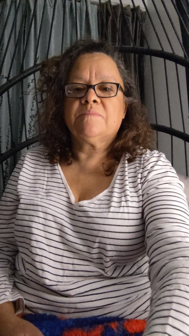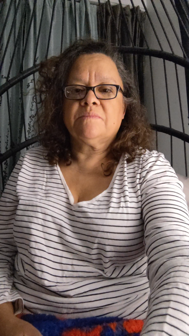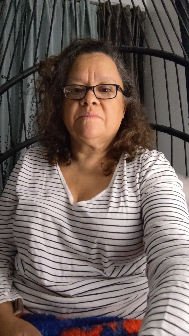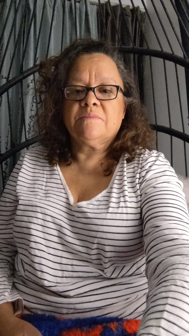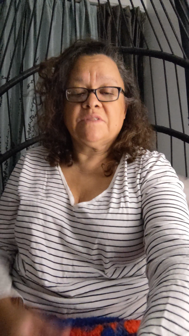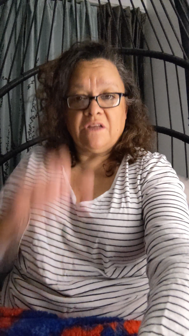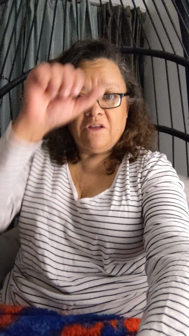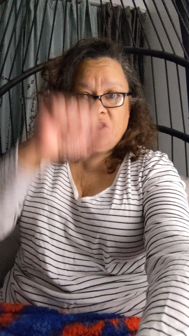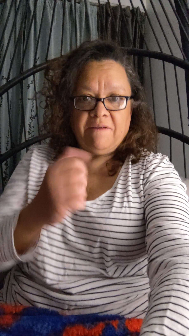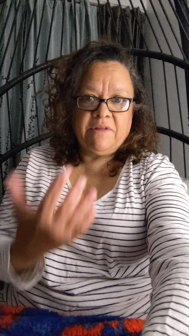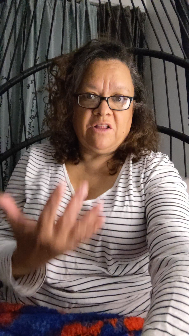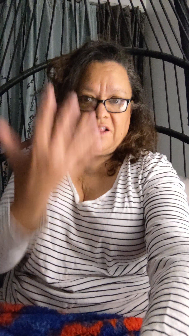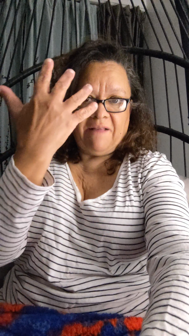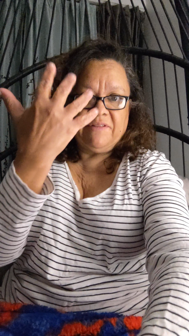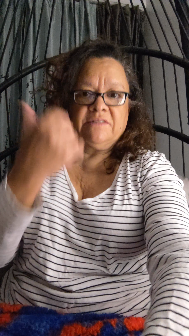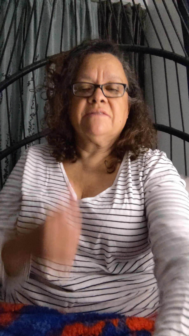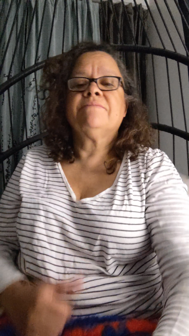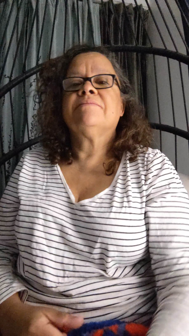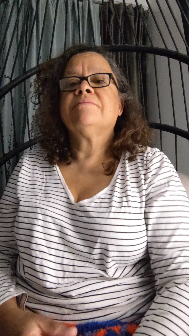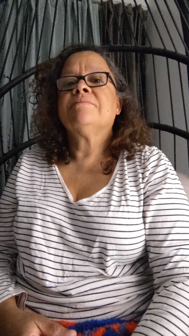gloves